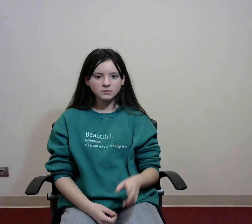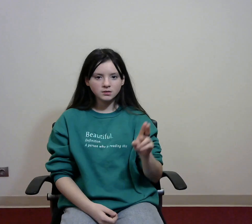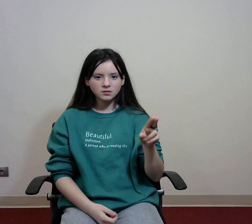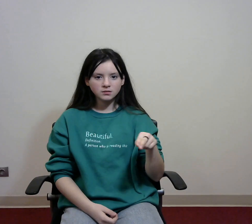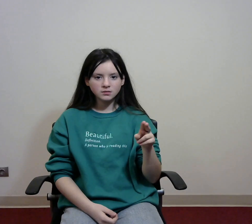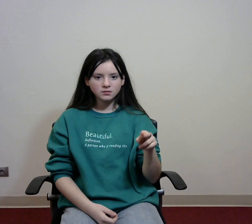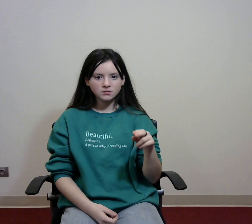D